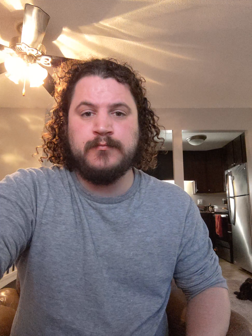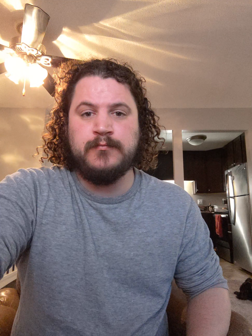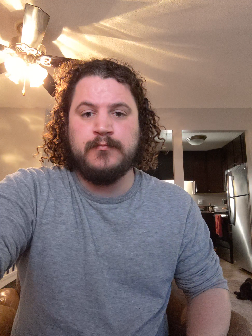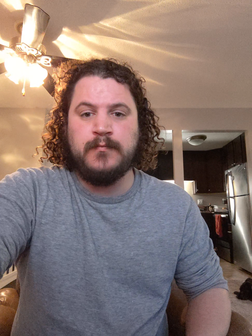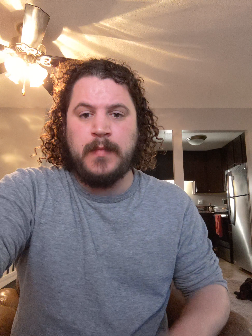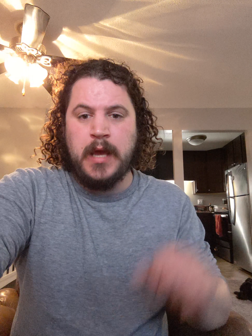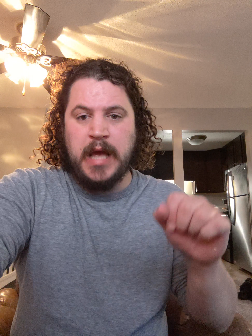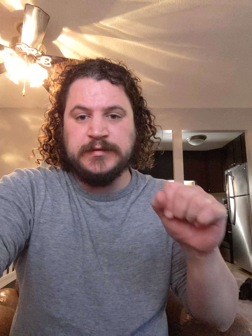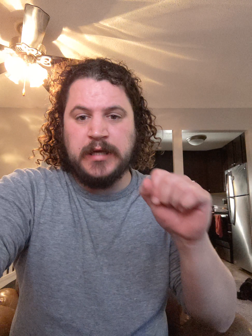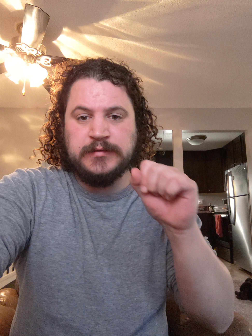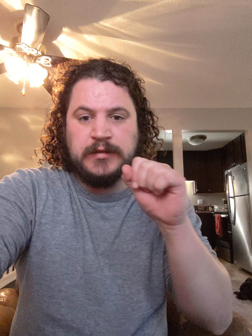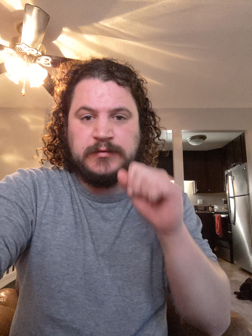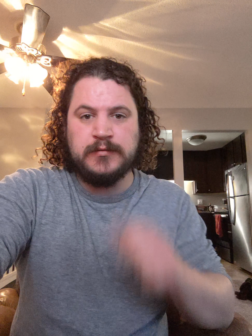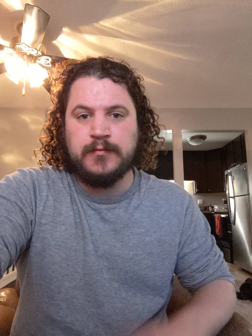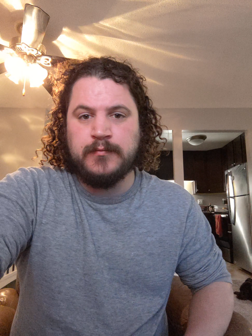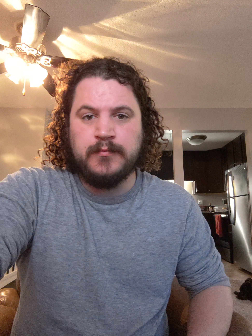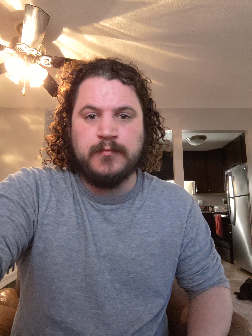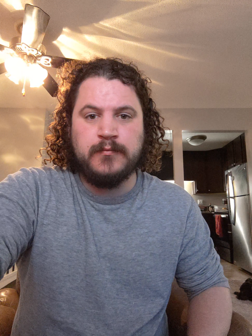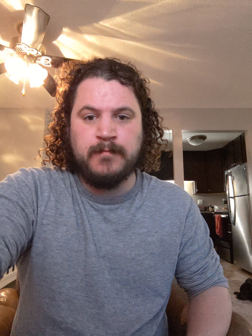carrot